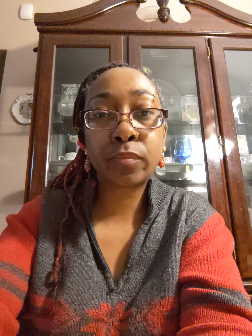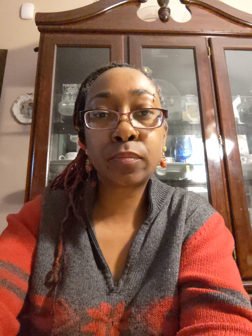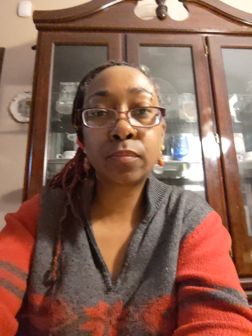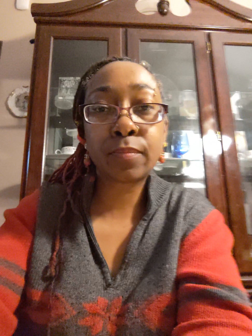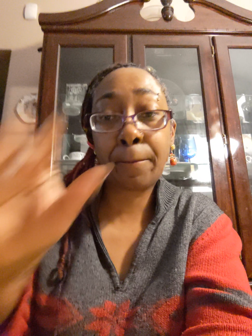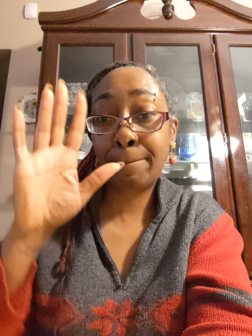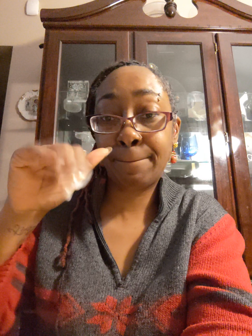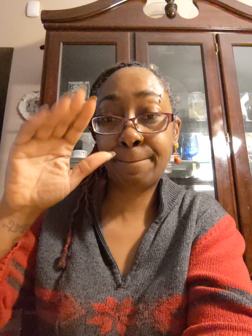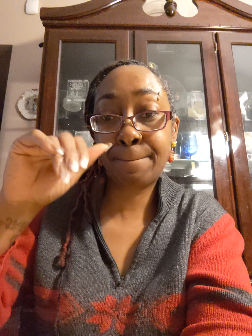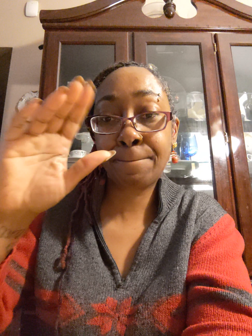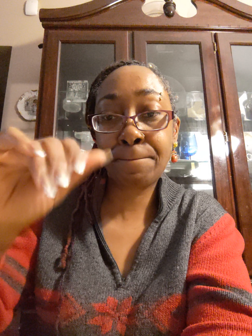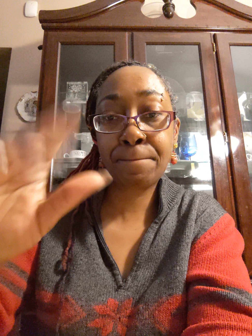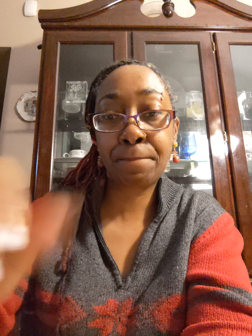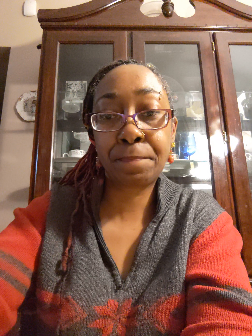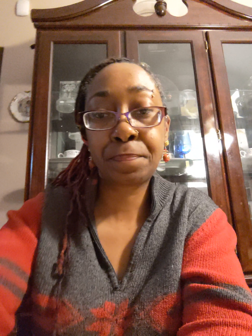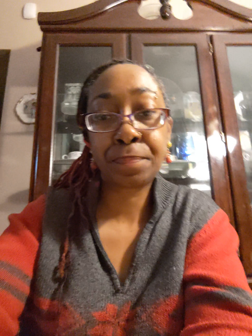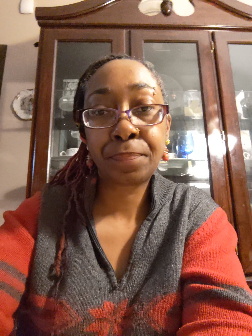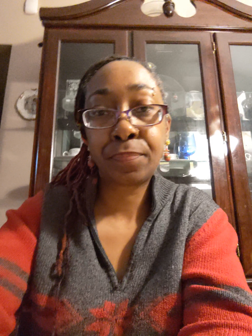bye